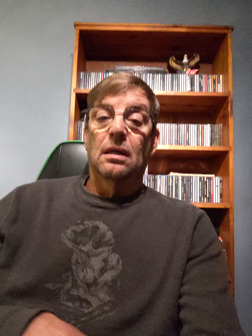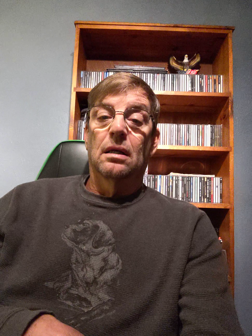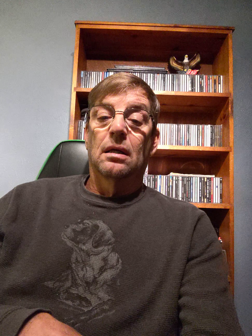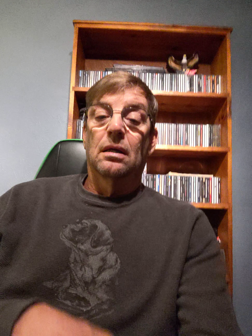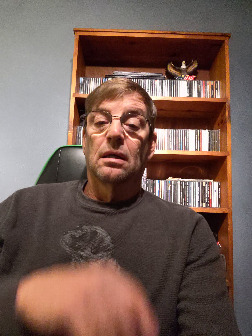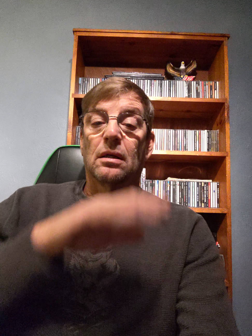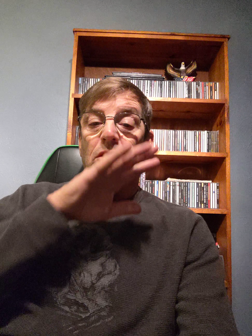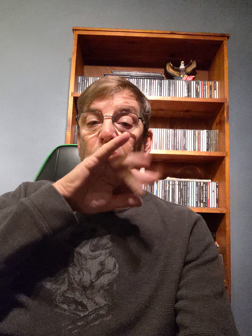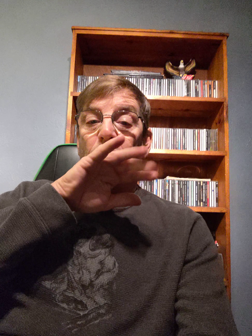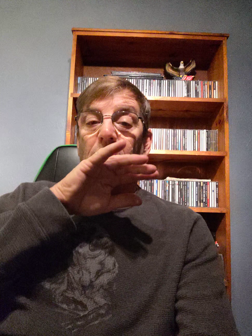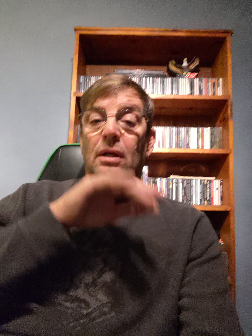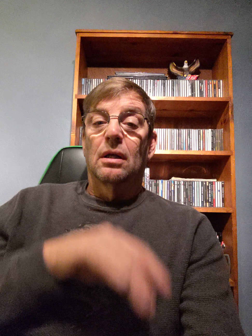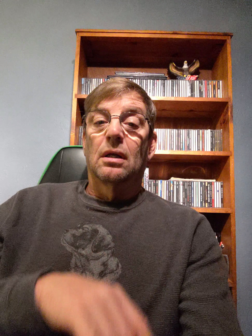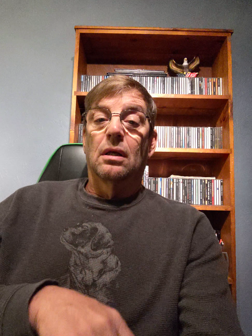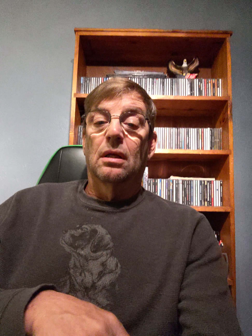dirty